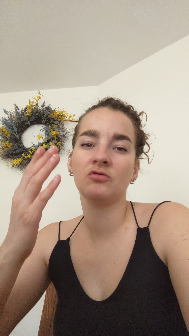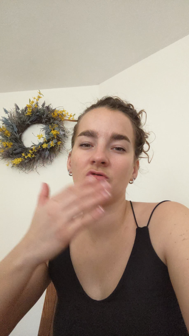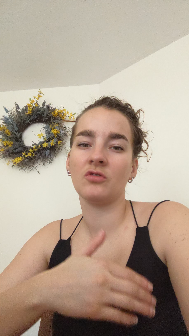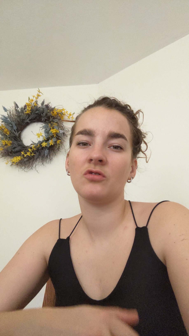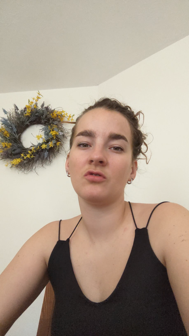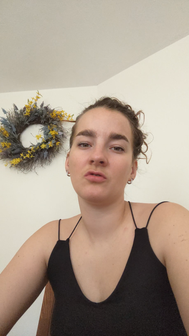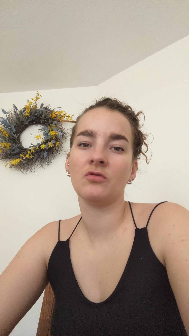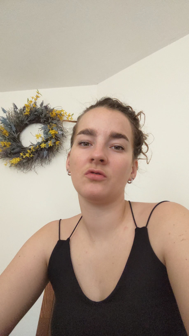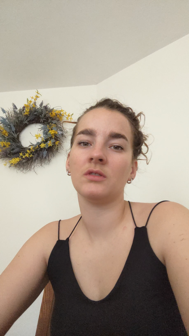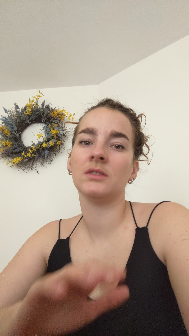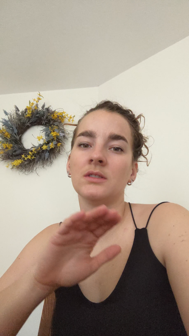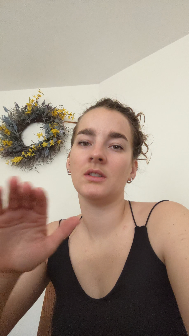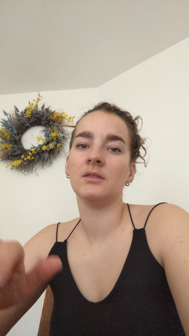nice